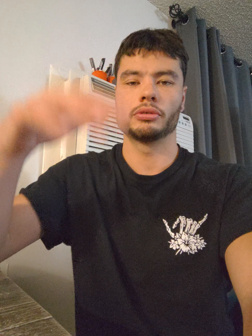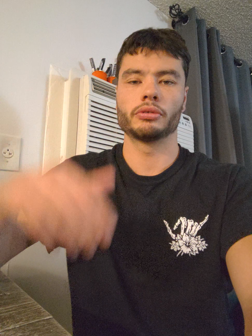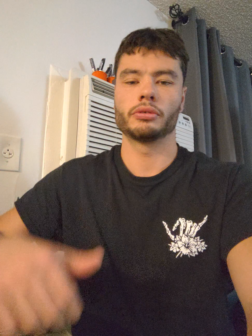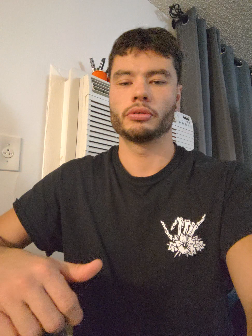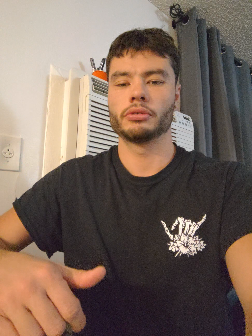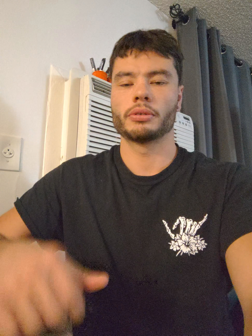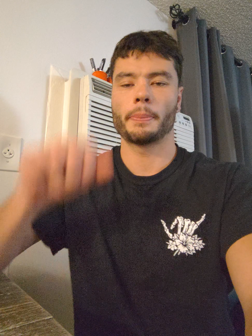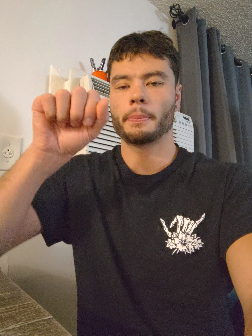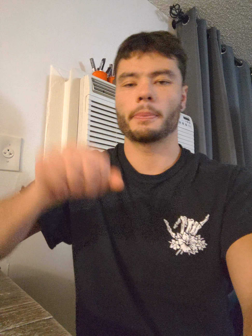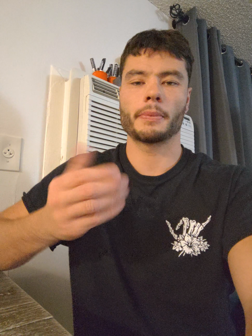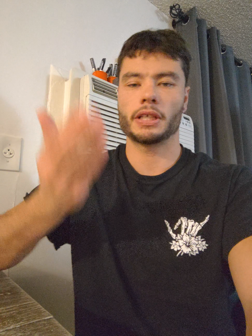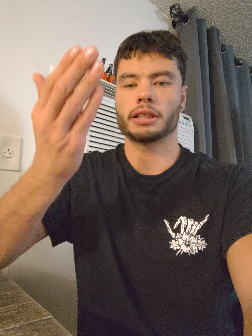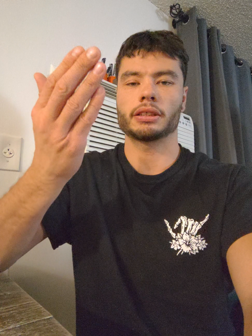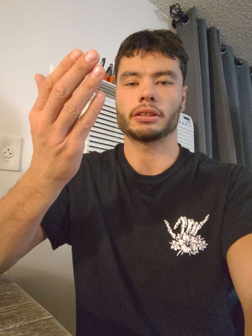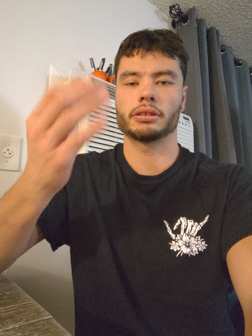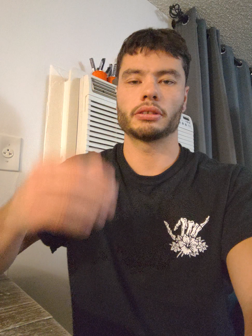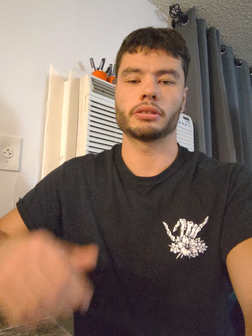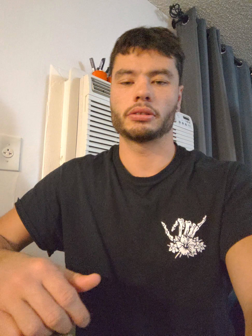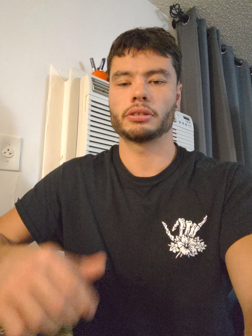mitten